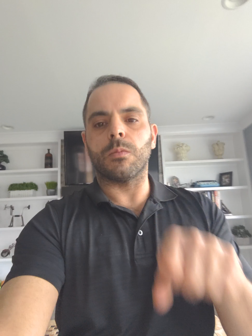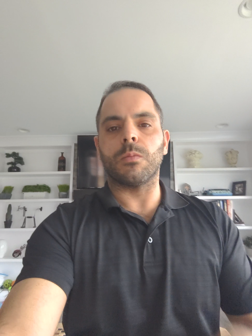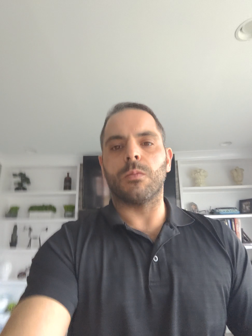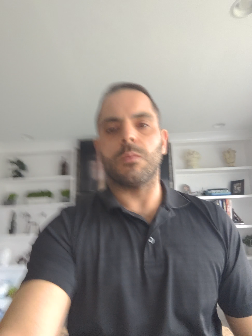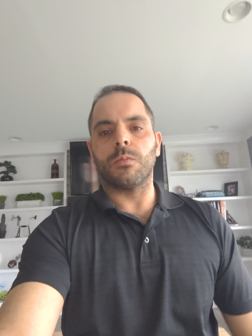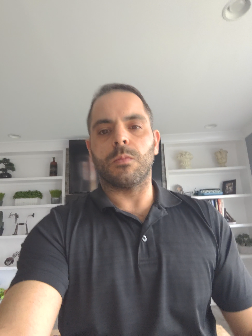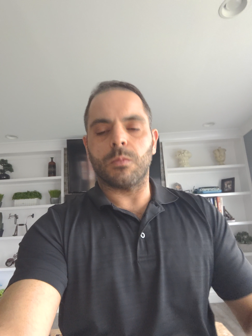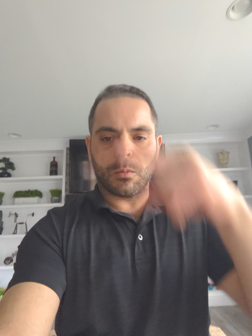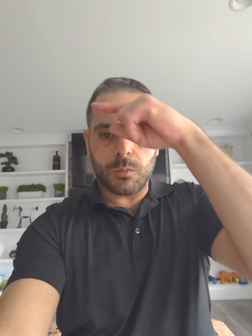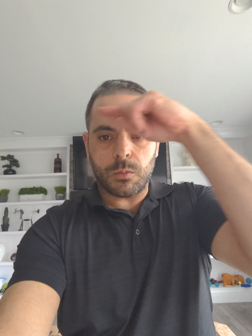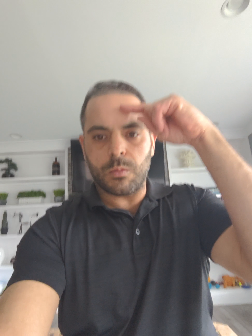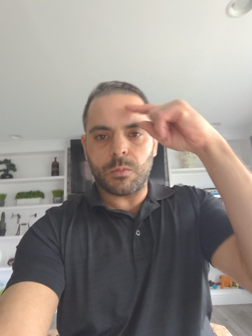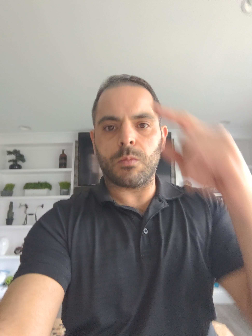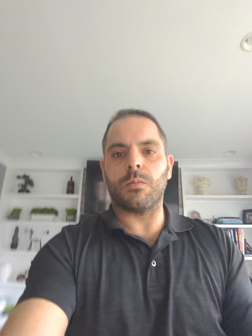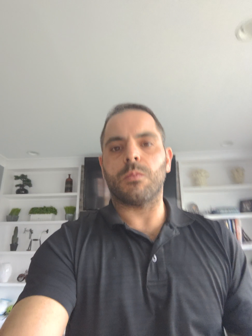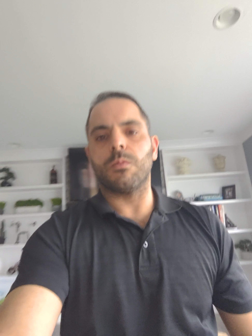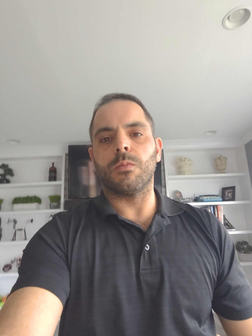black